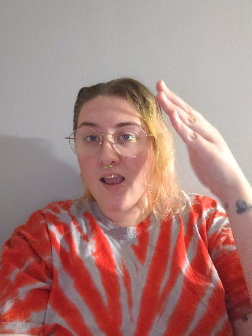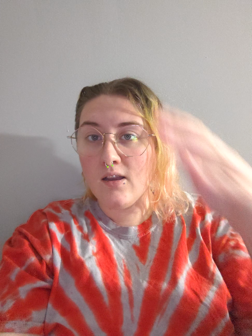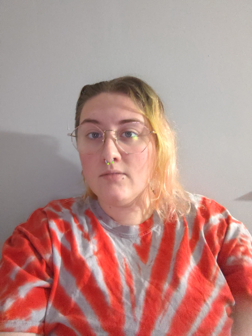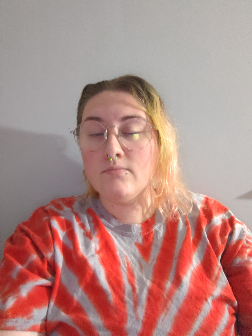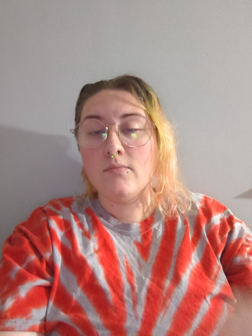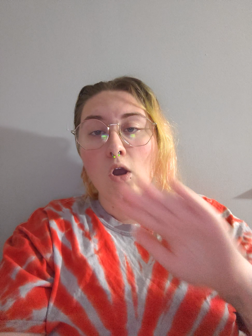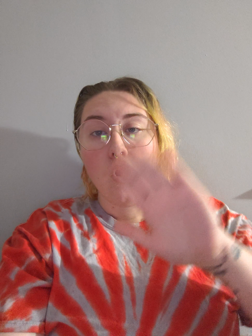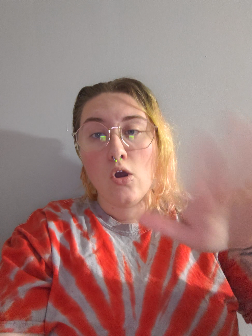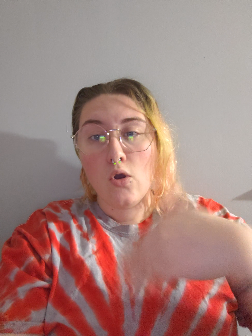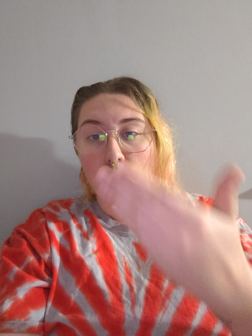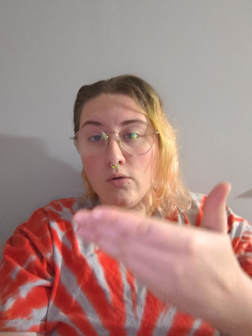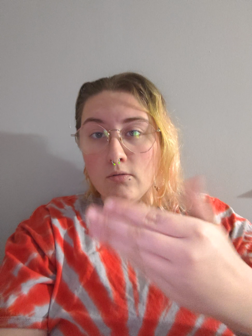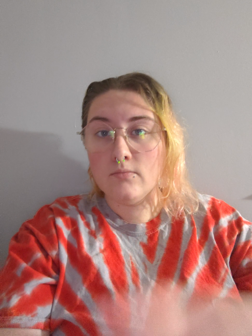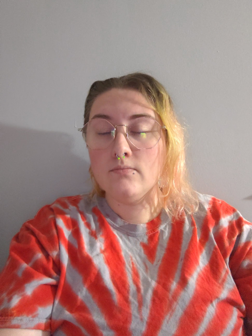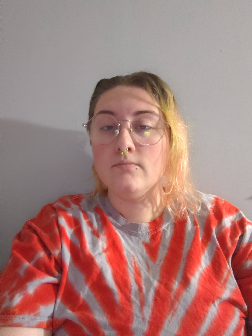all